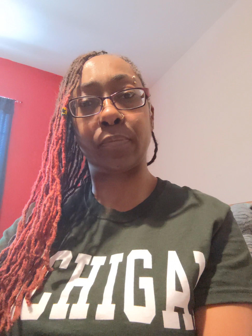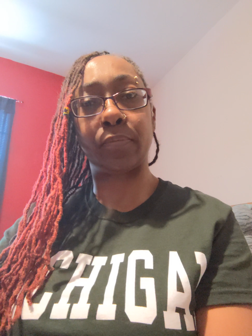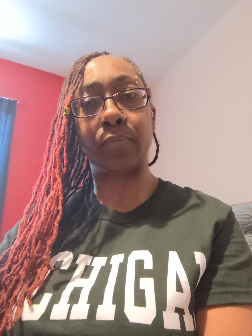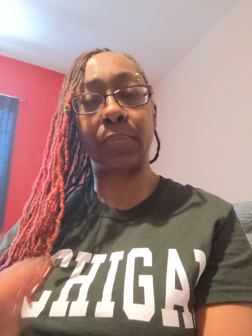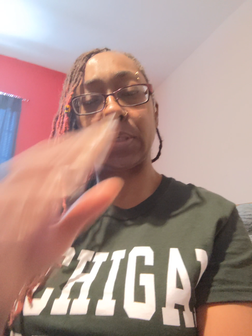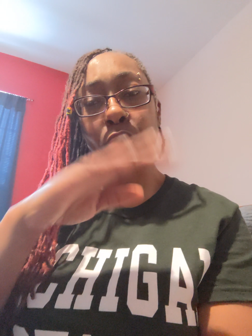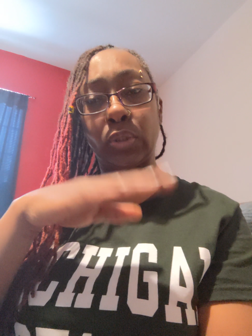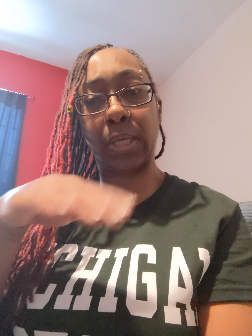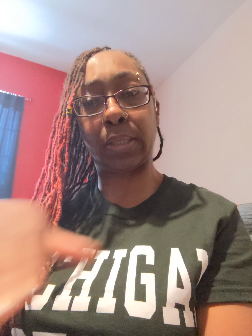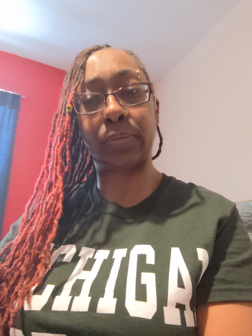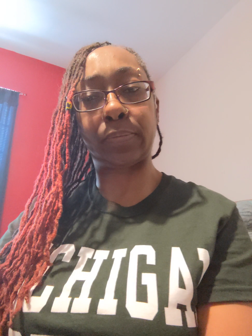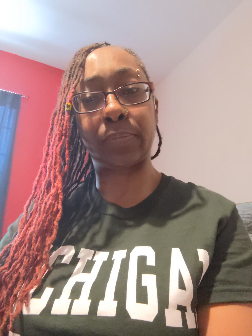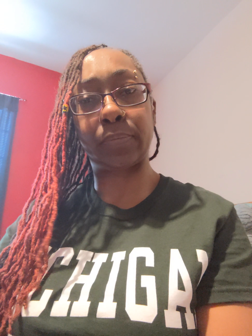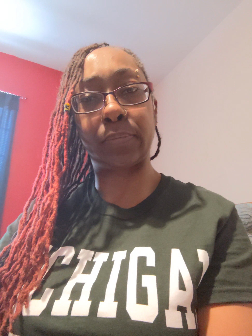child